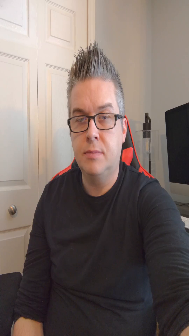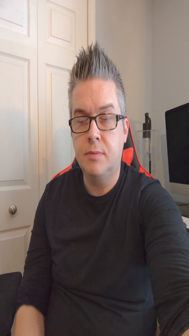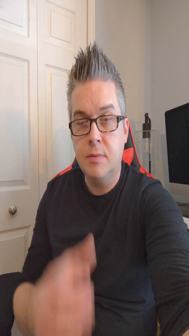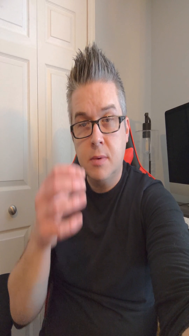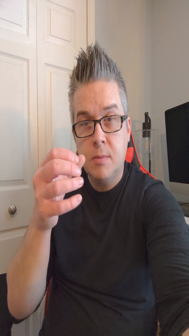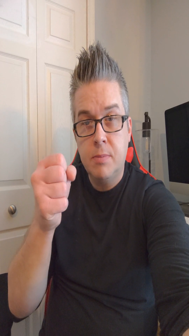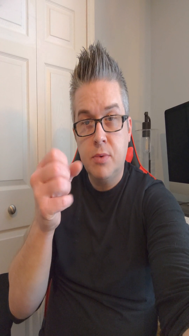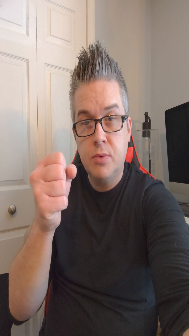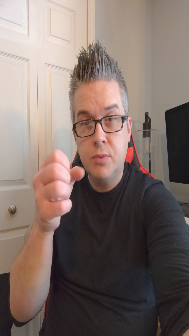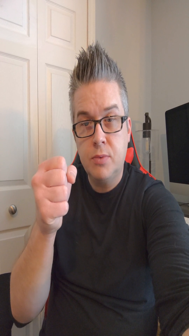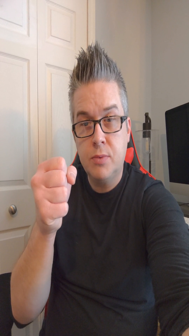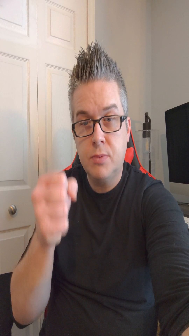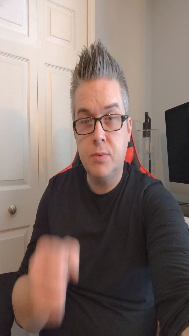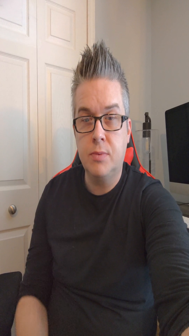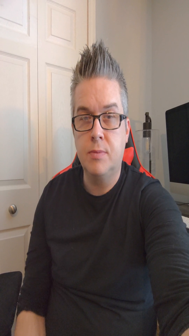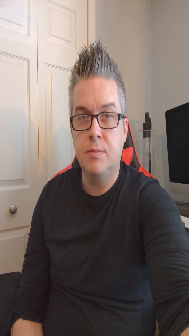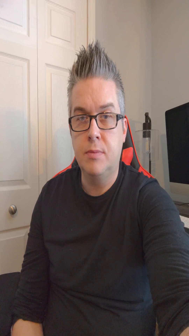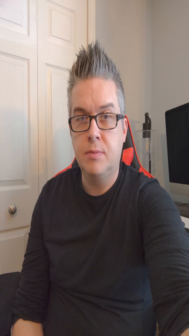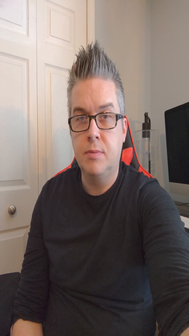milk